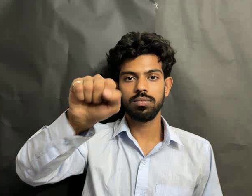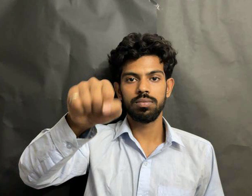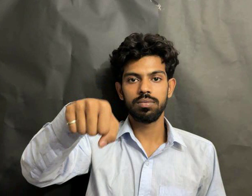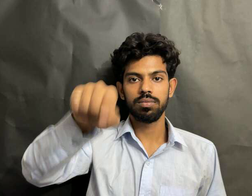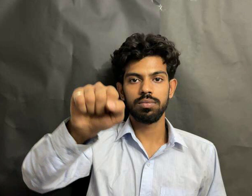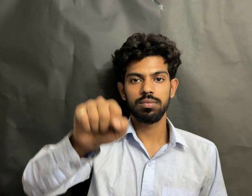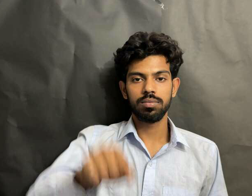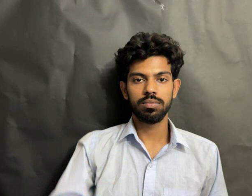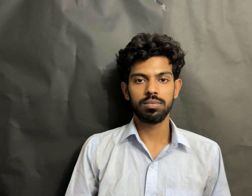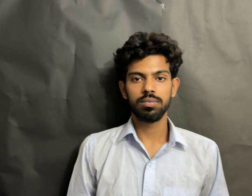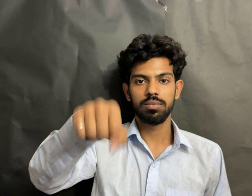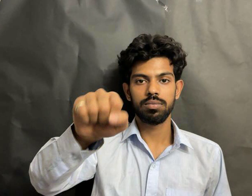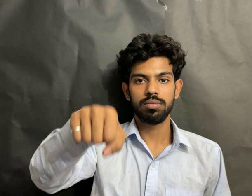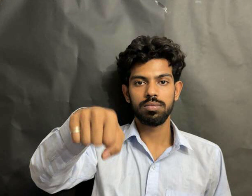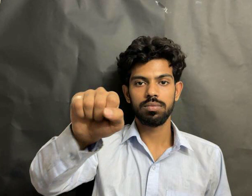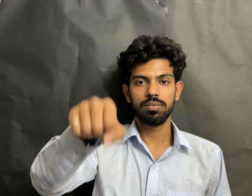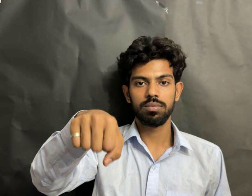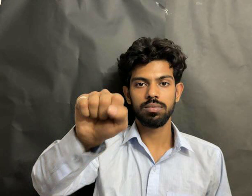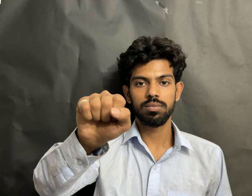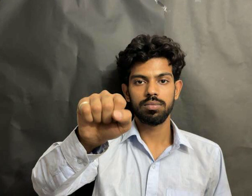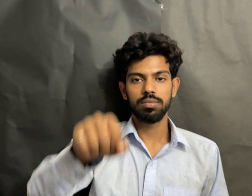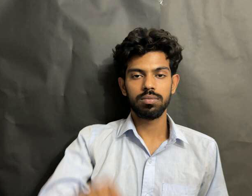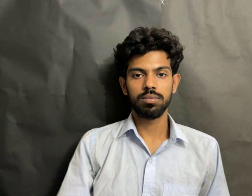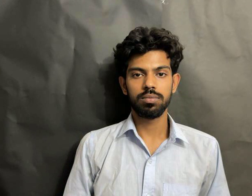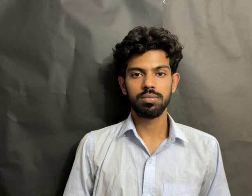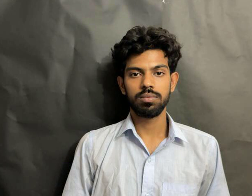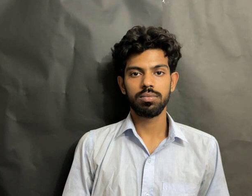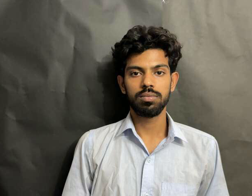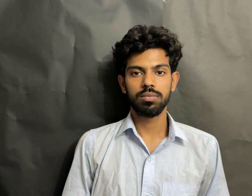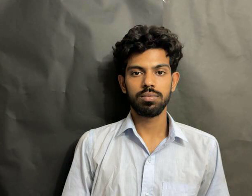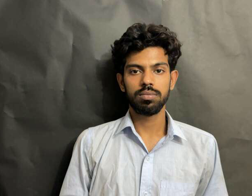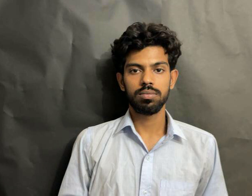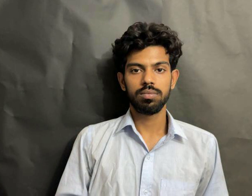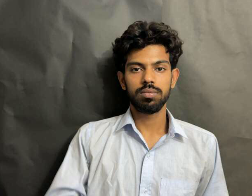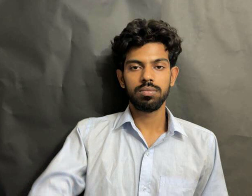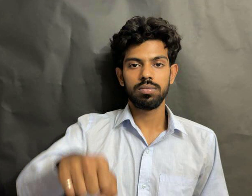yes